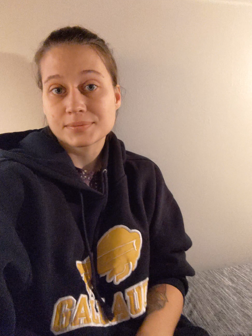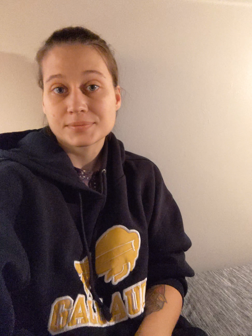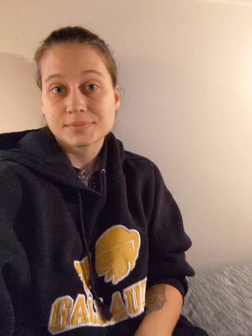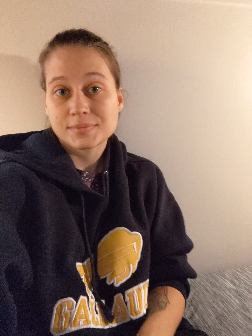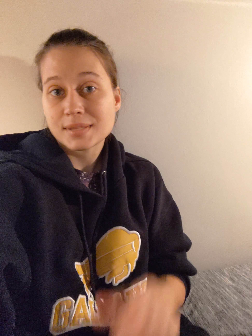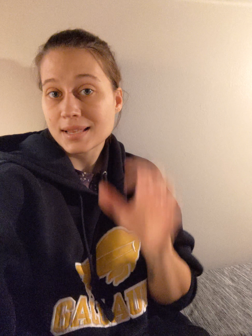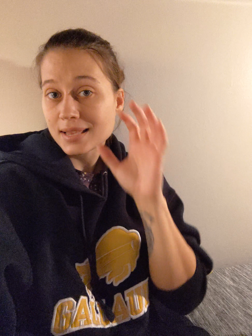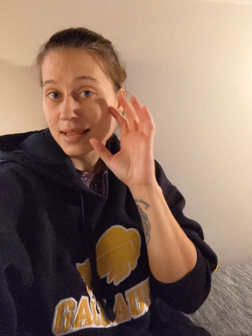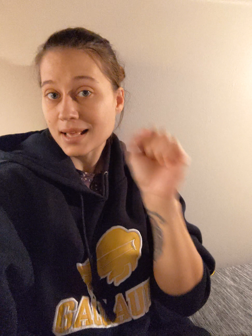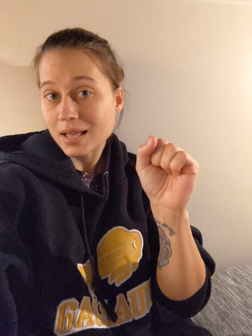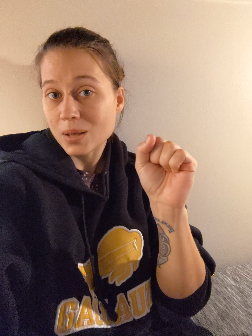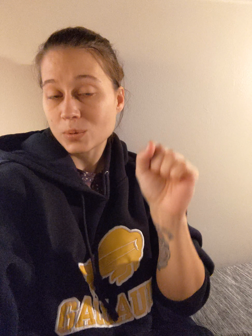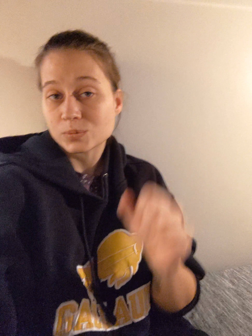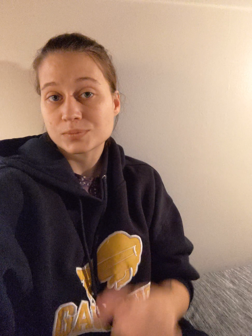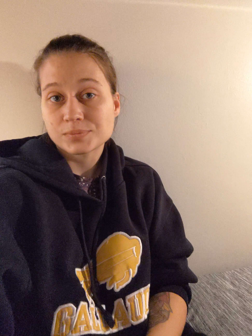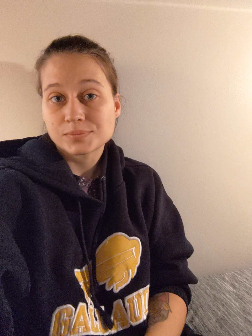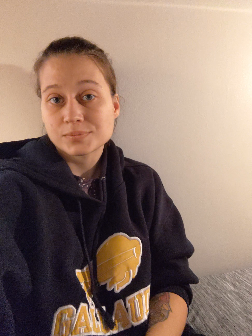loud